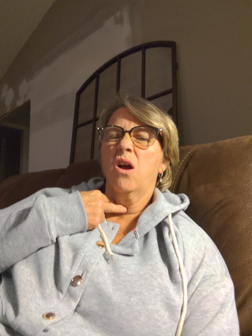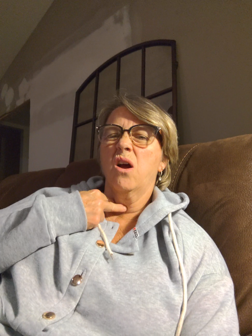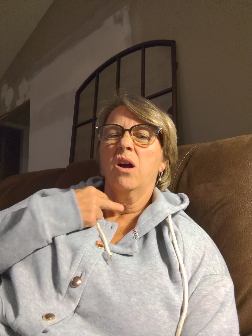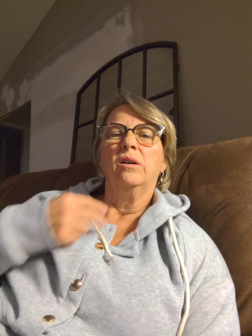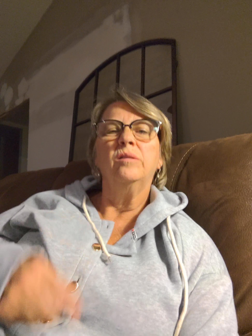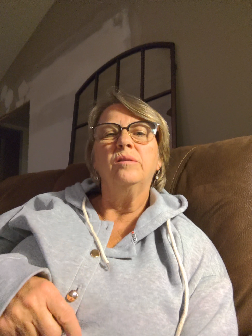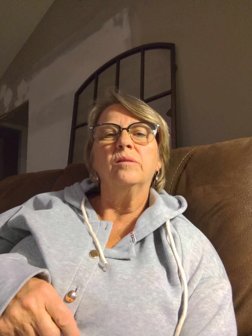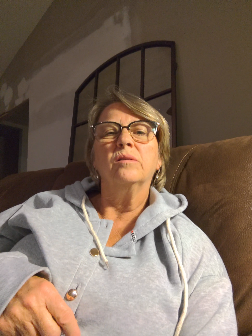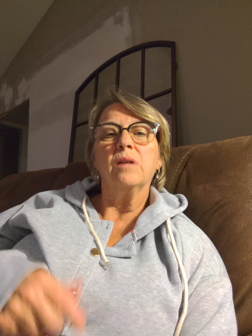stuck